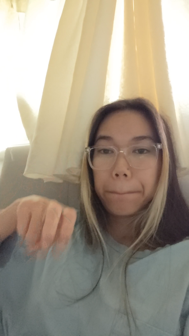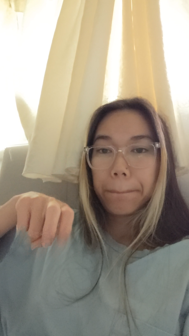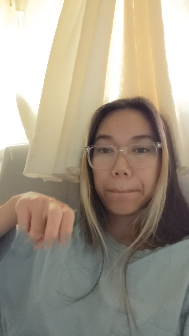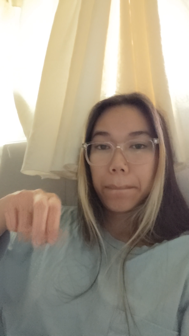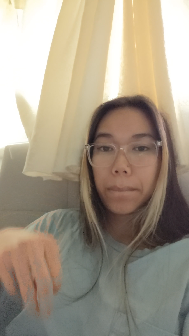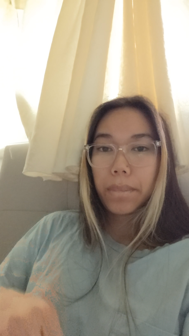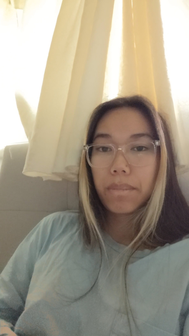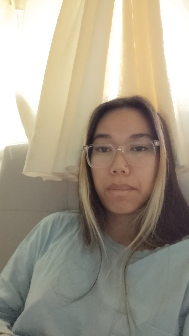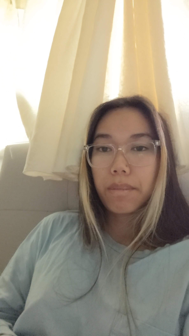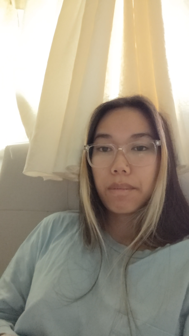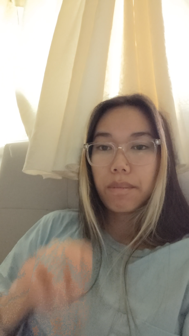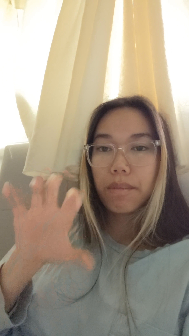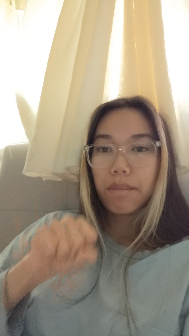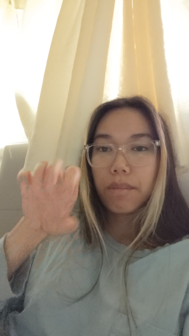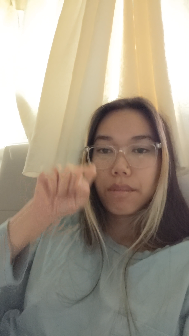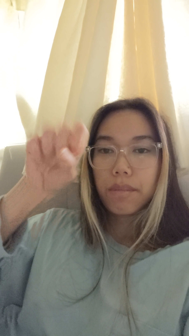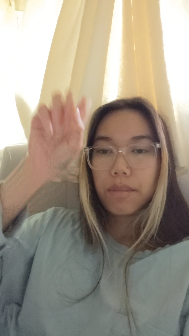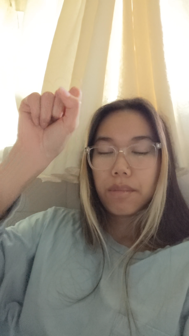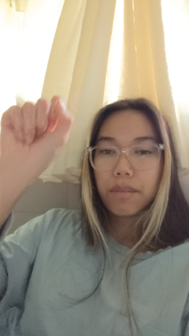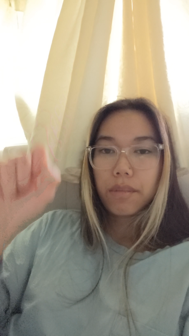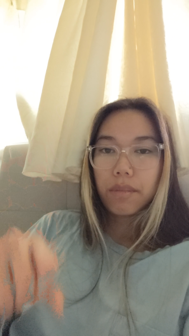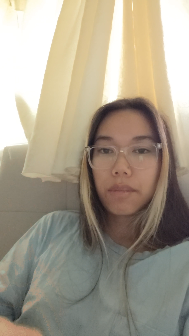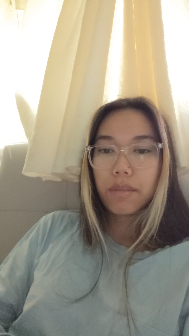climb